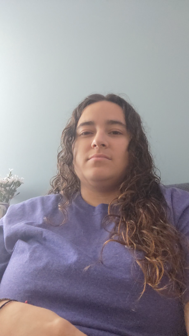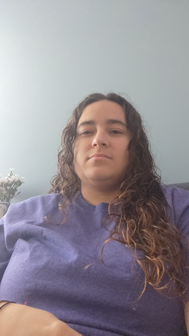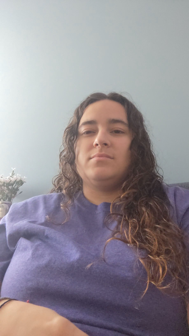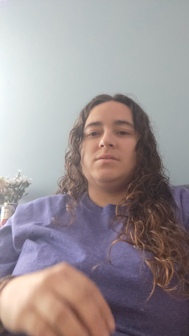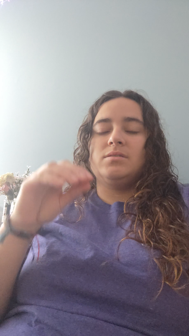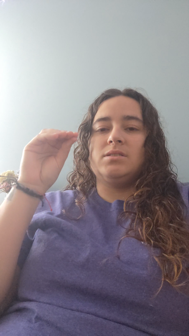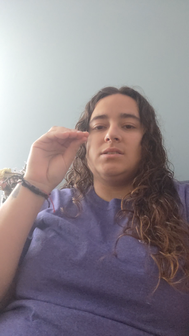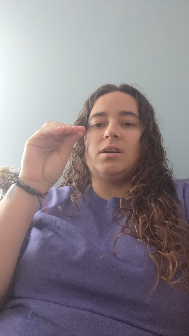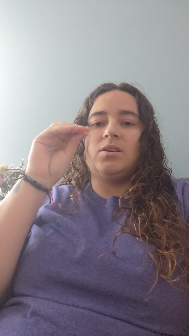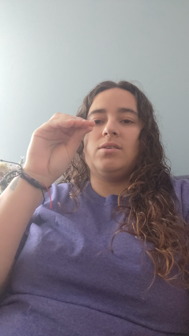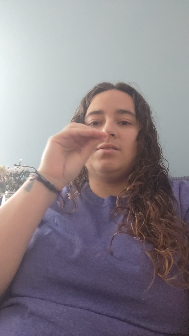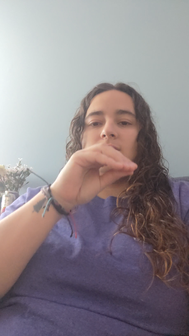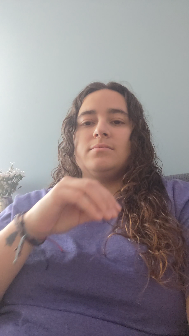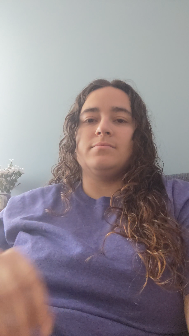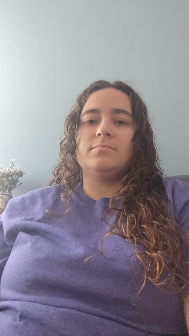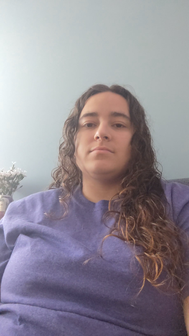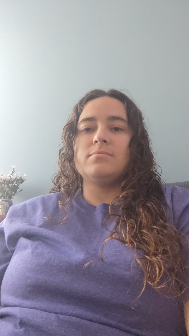dinosaur